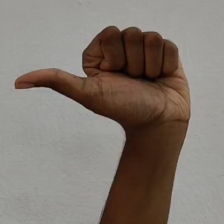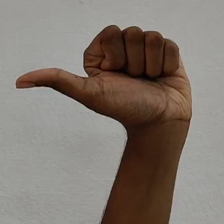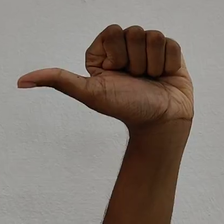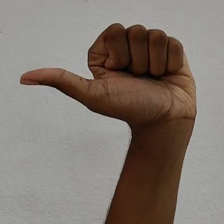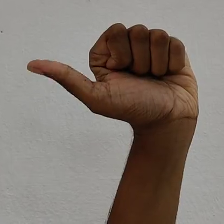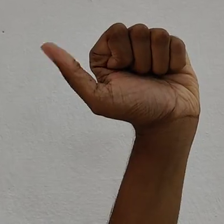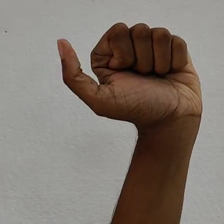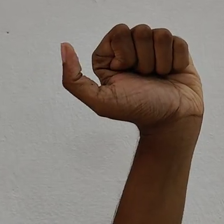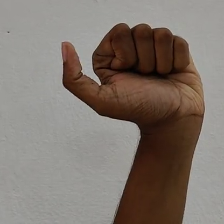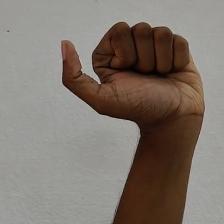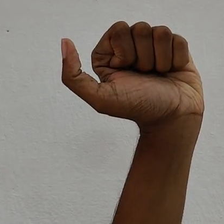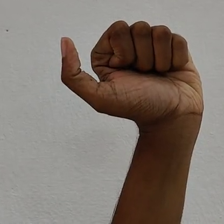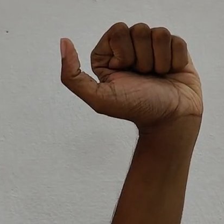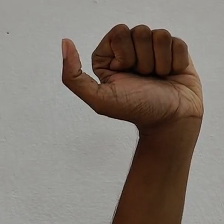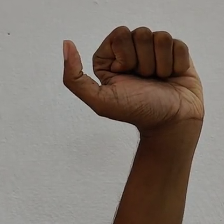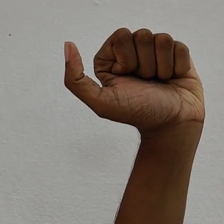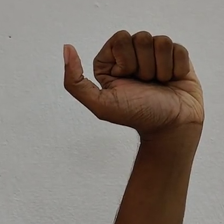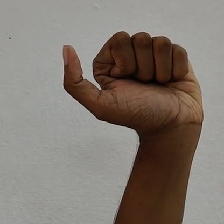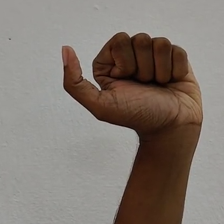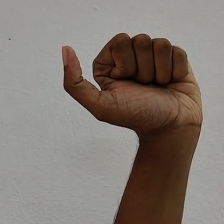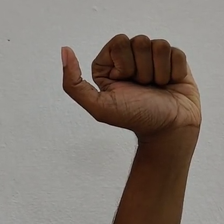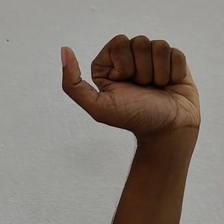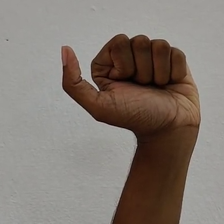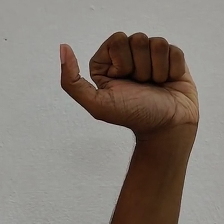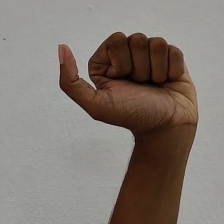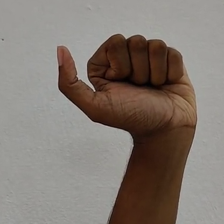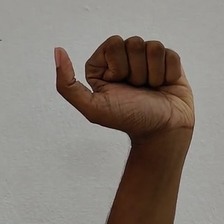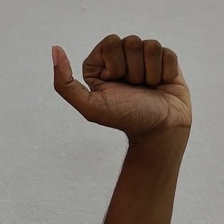ഏ